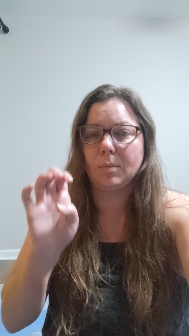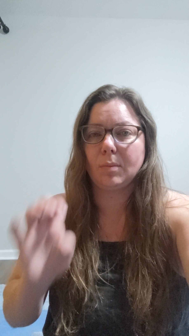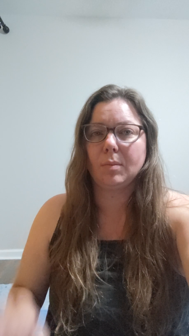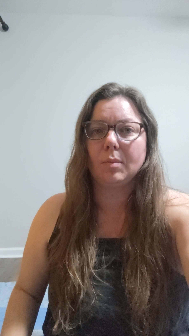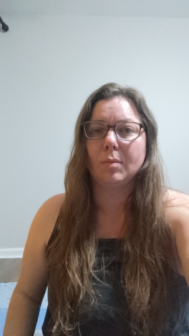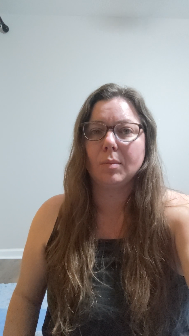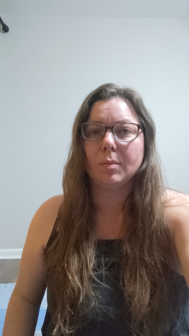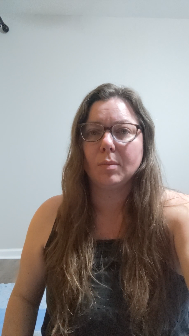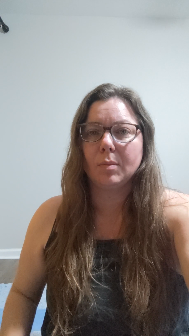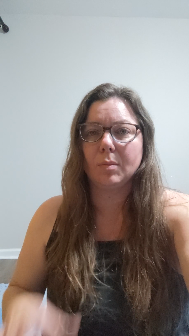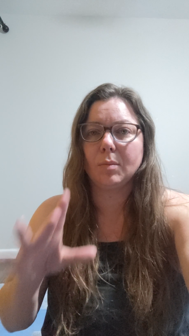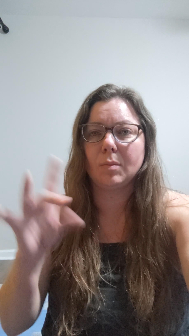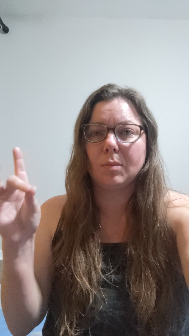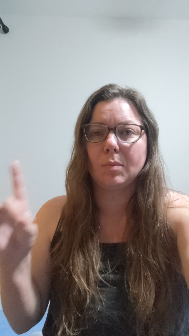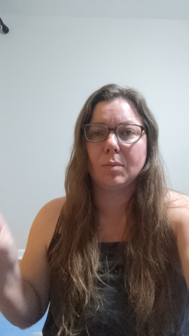choose